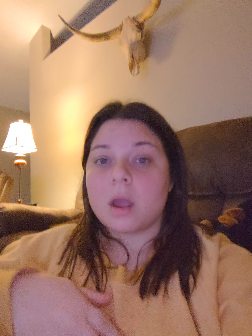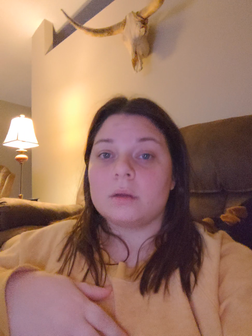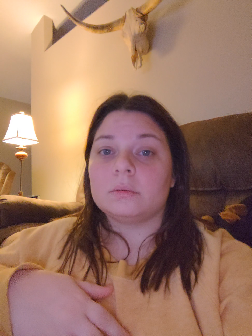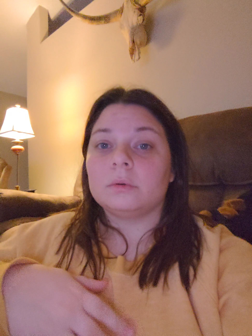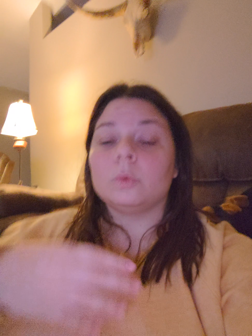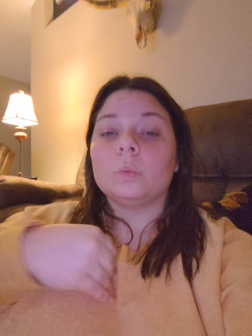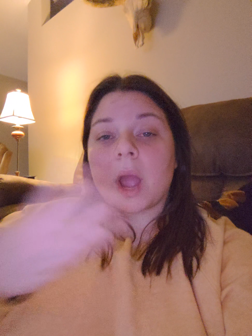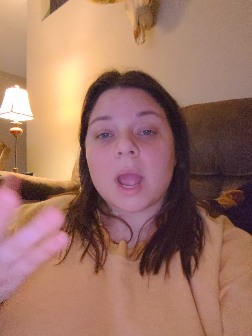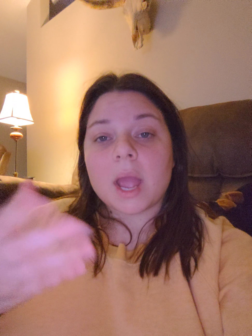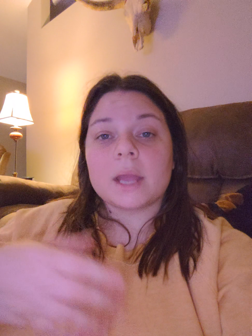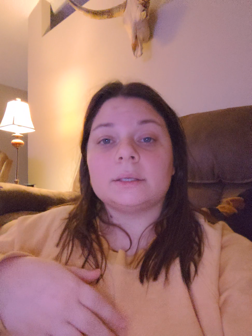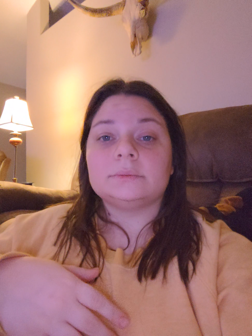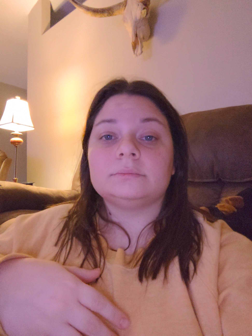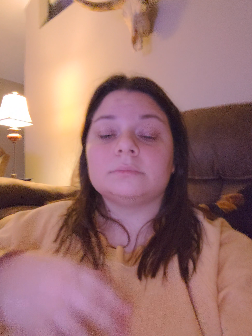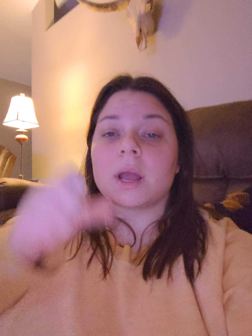white